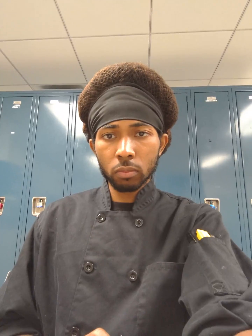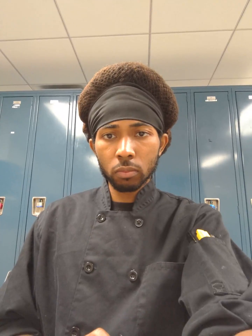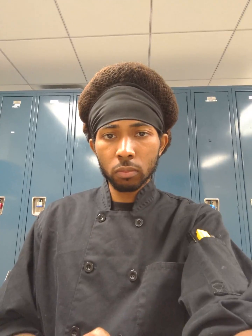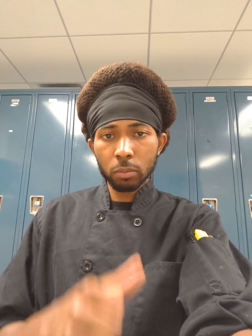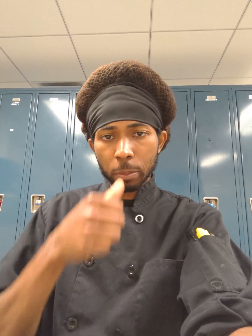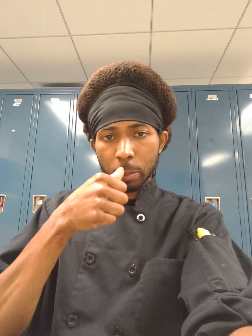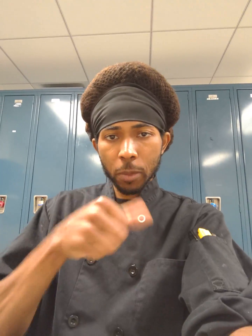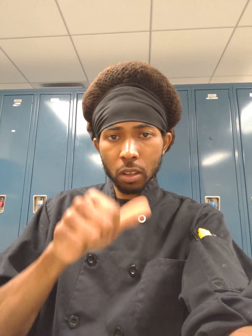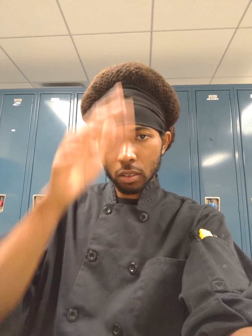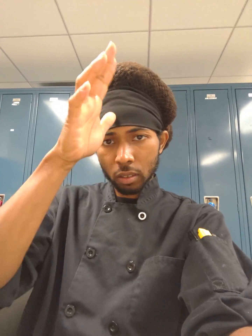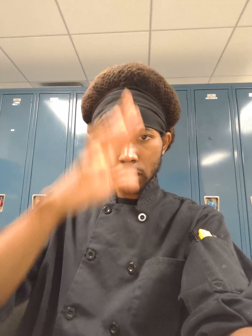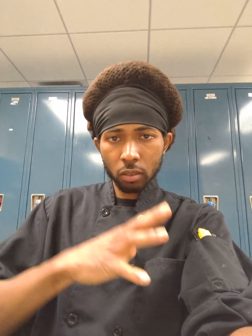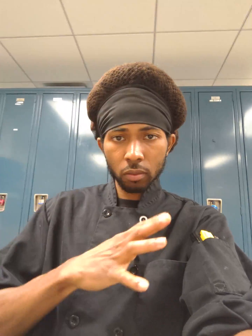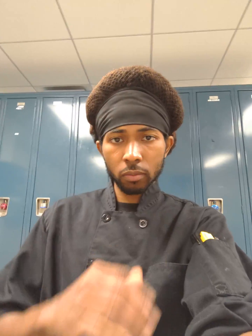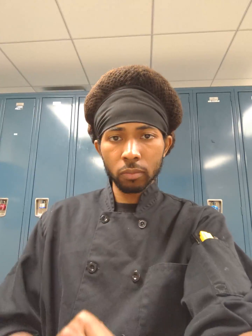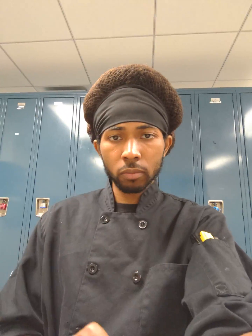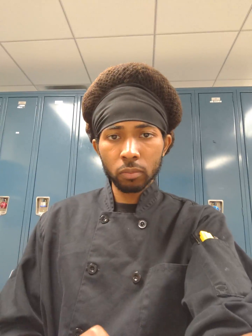mailman